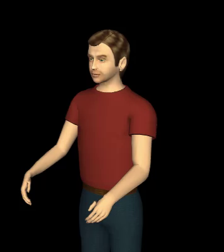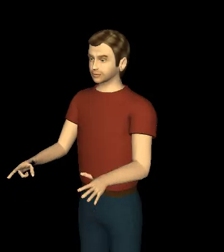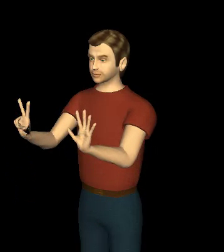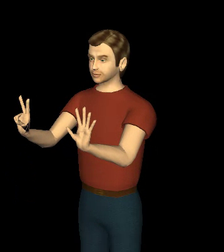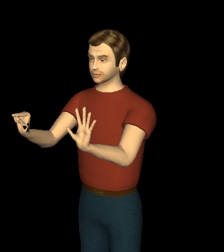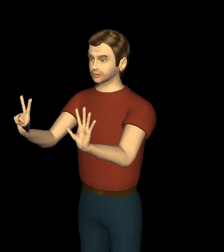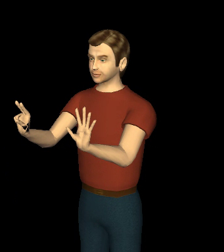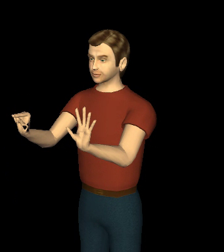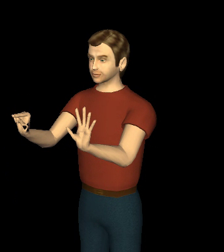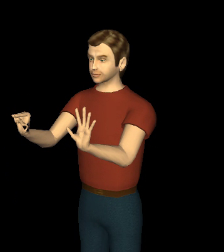80